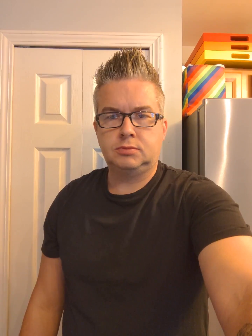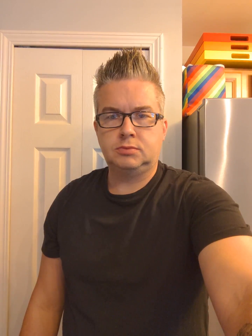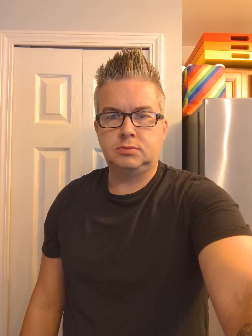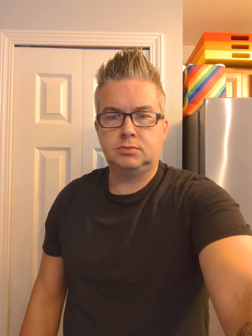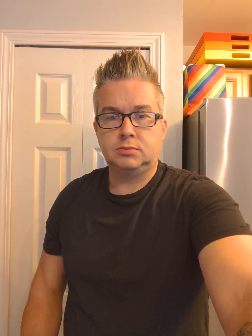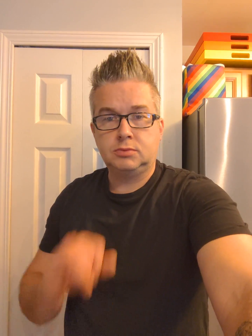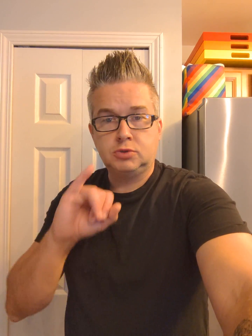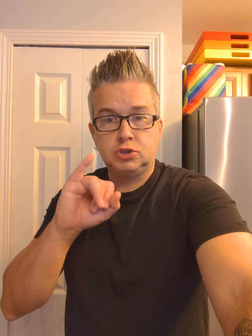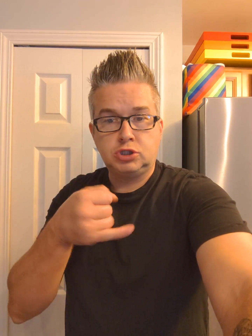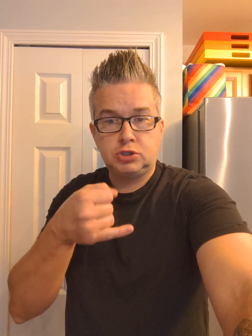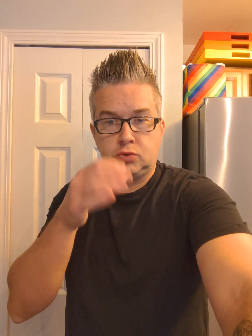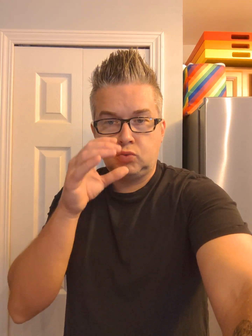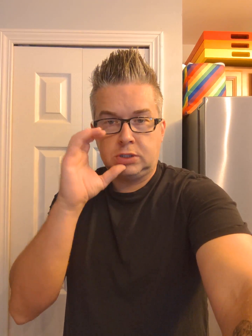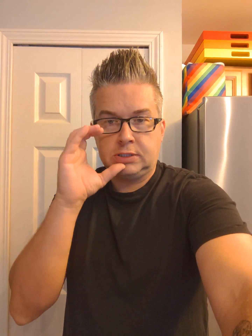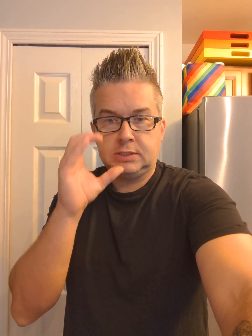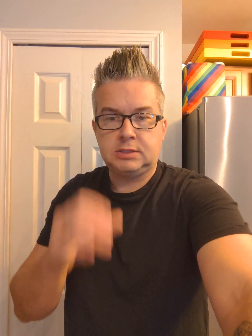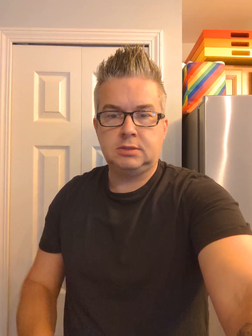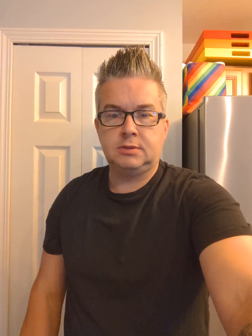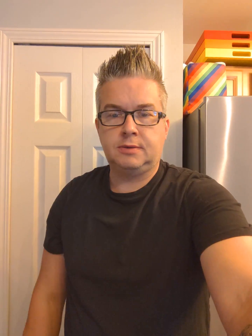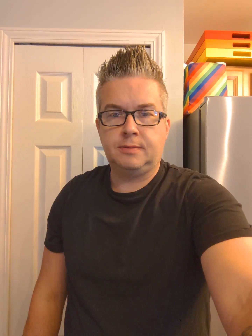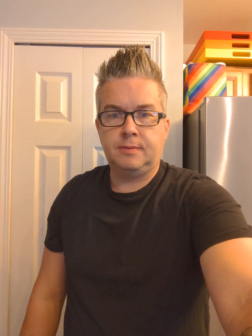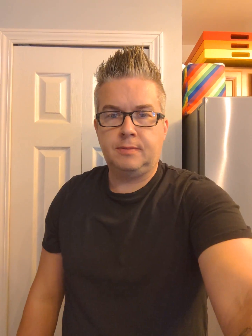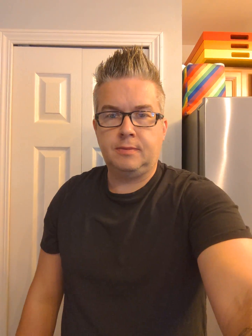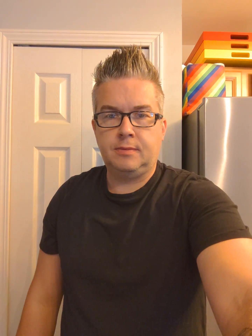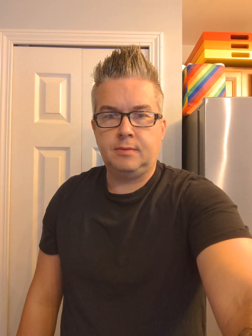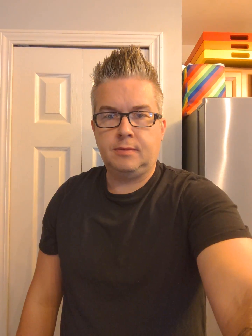juice